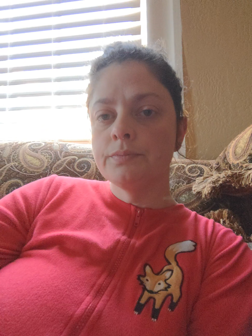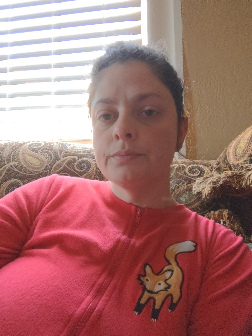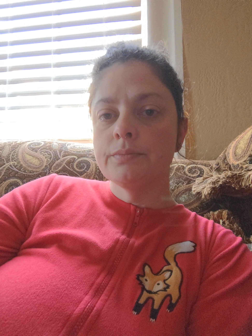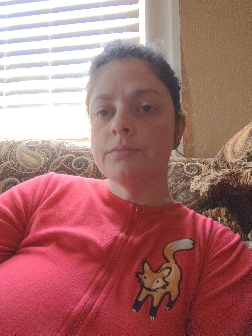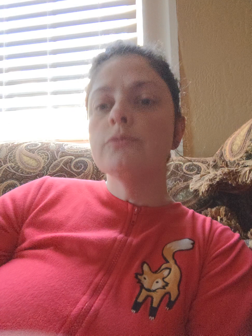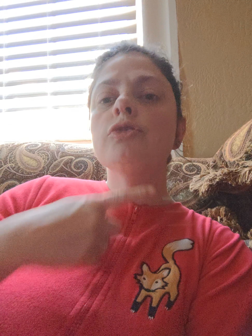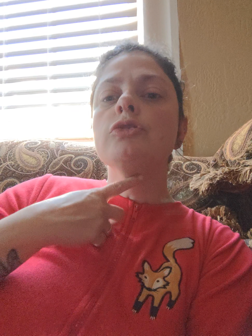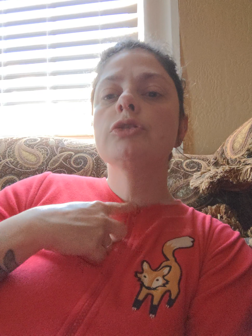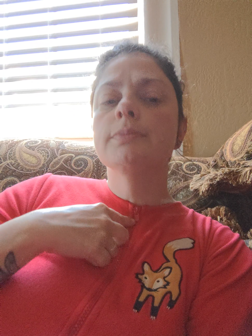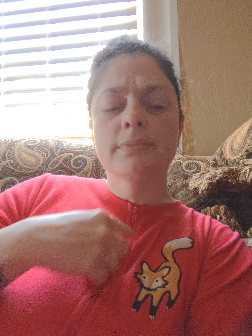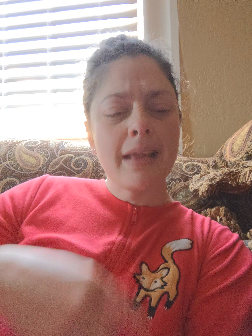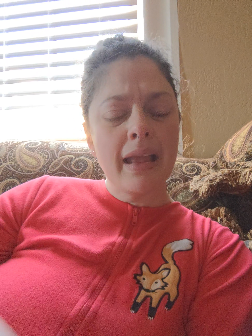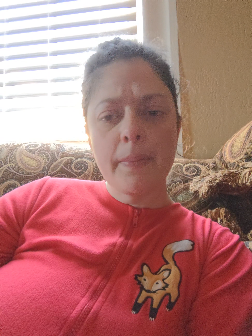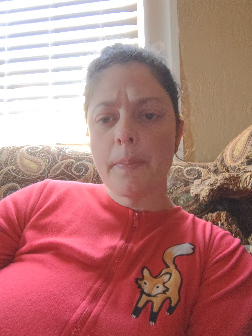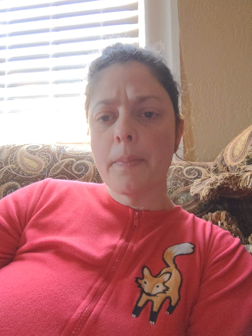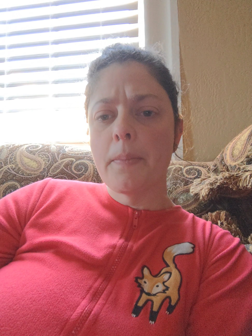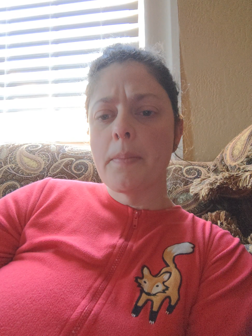thirsty